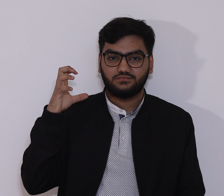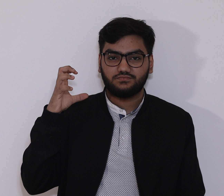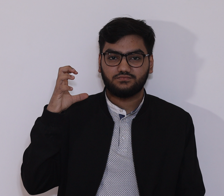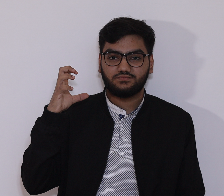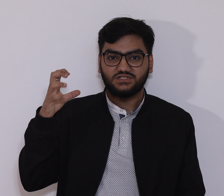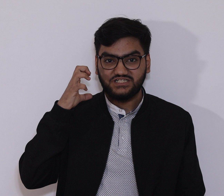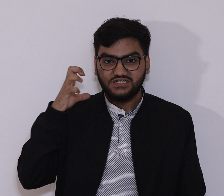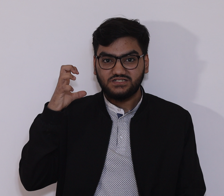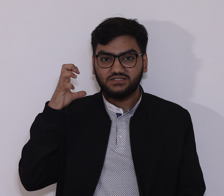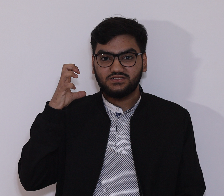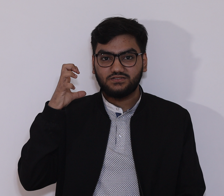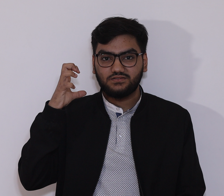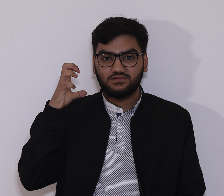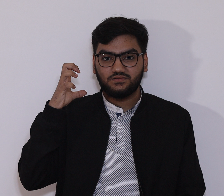stiff